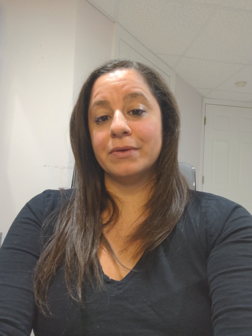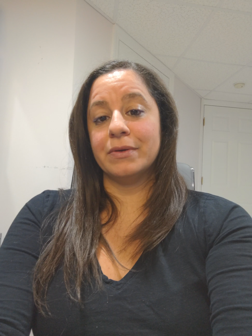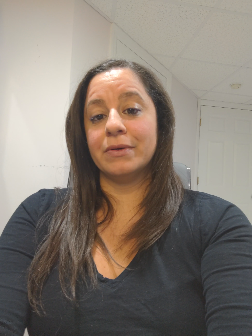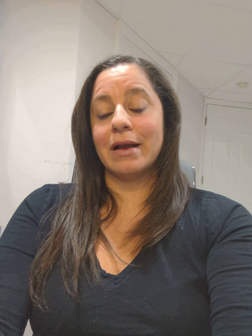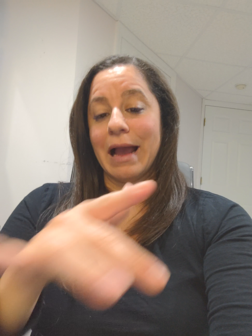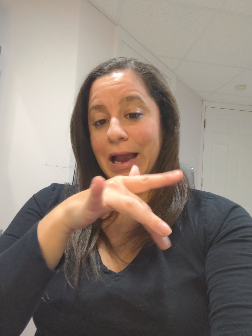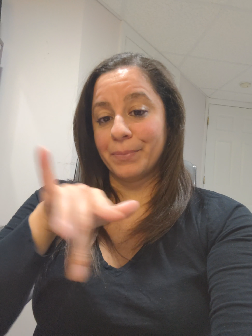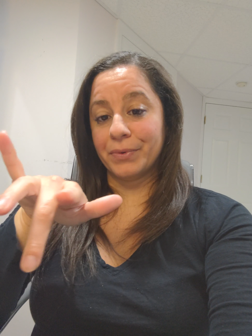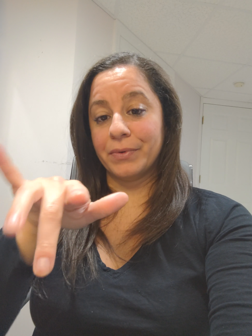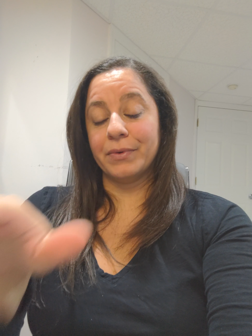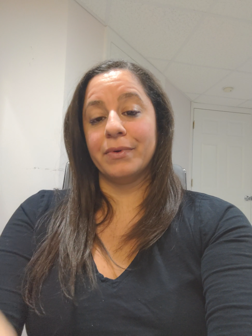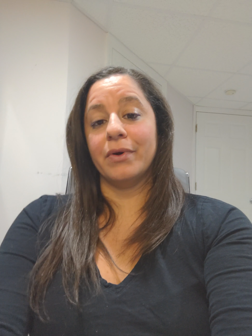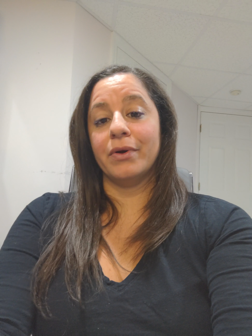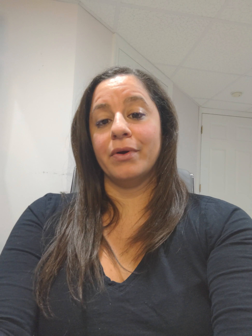empty